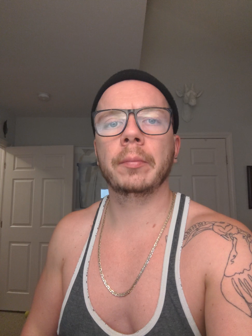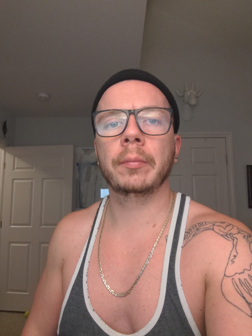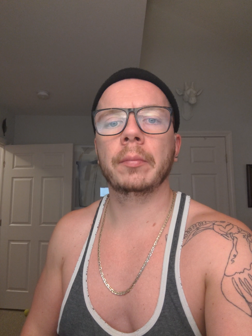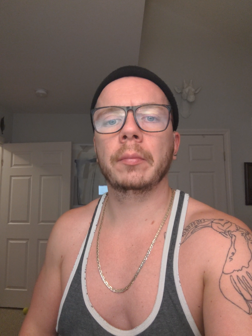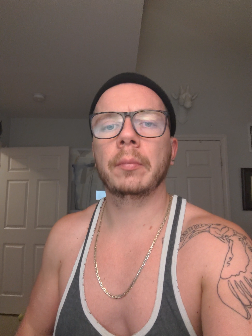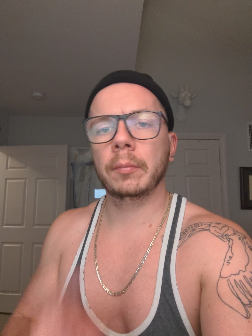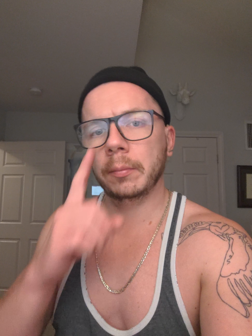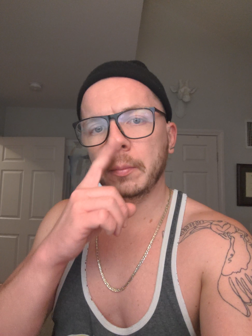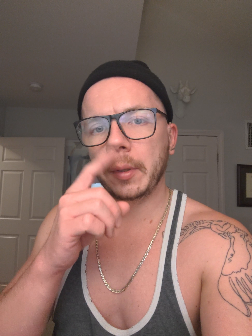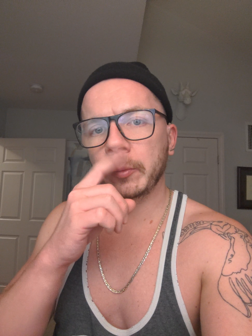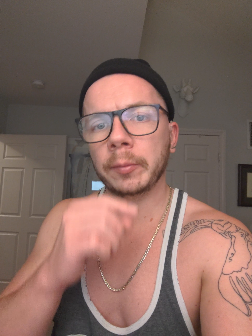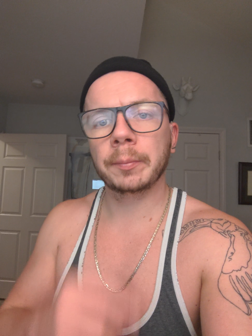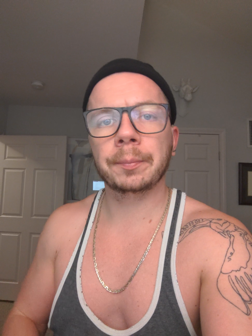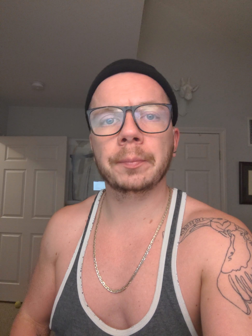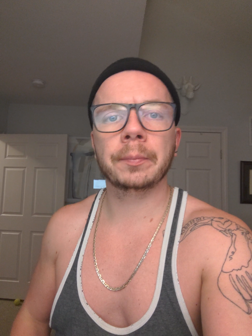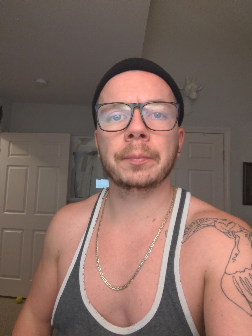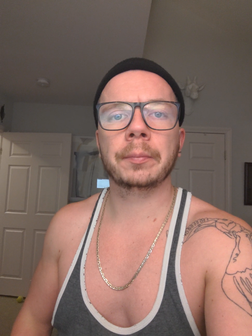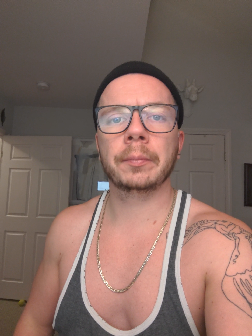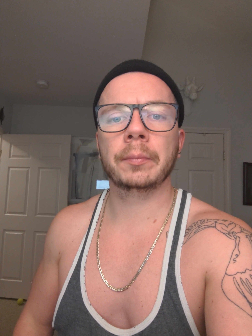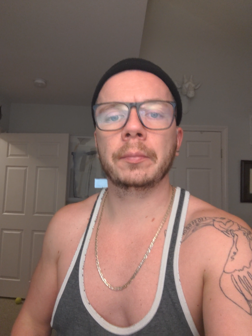mouse